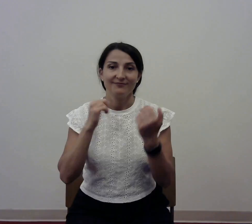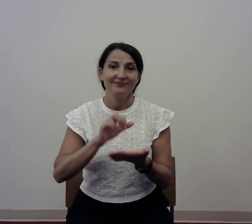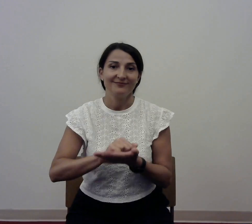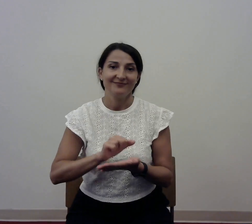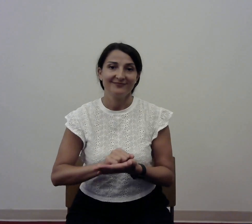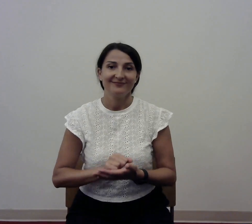edir